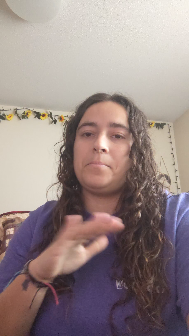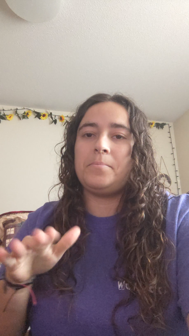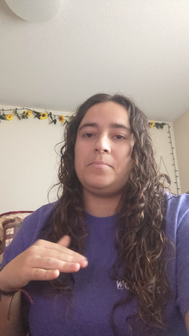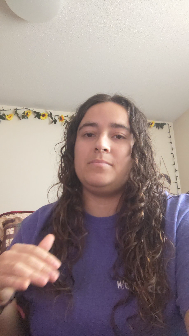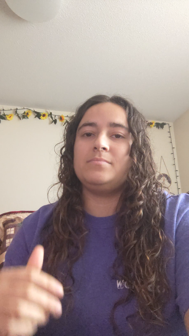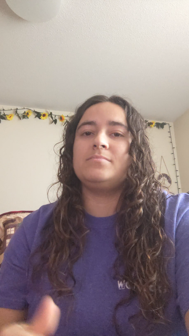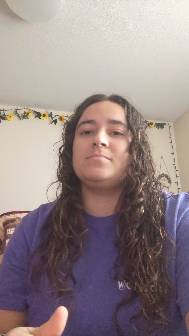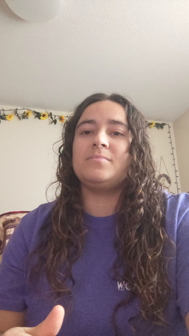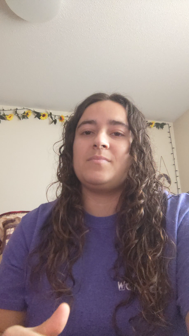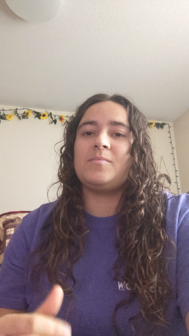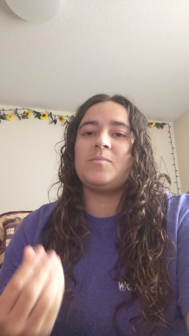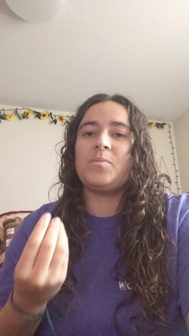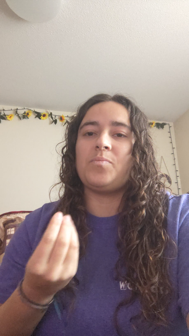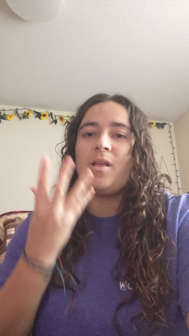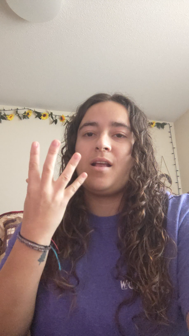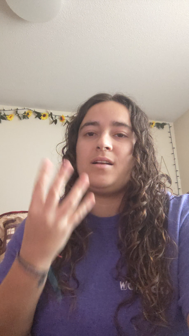plants